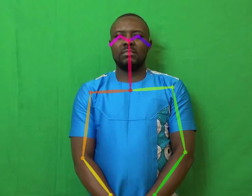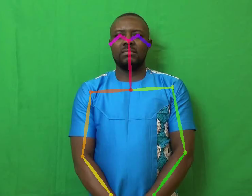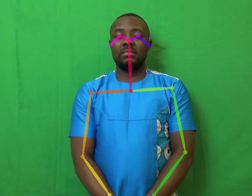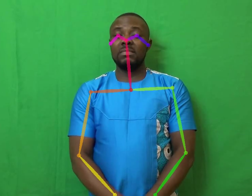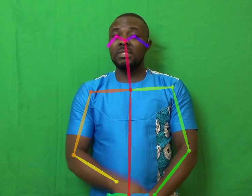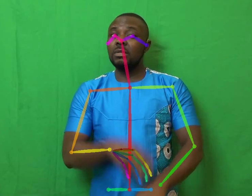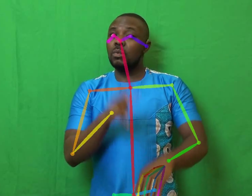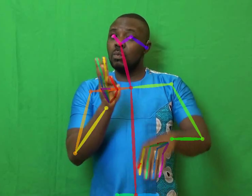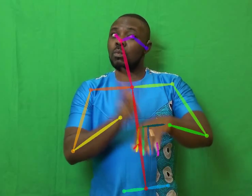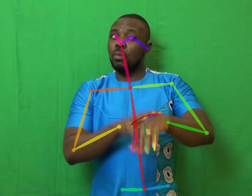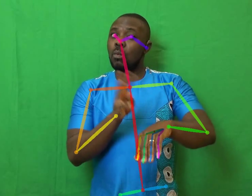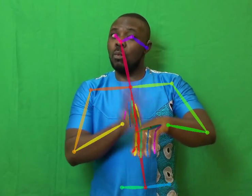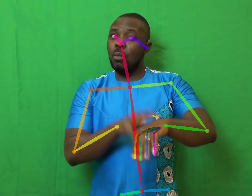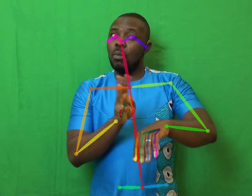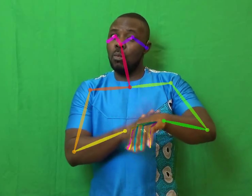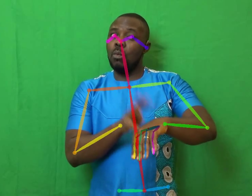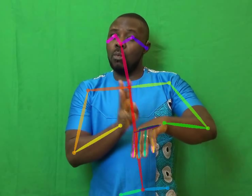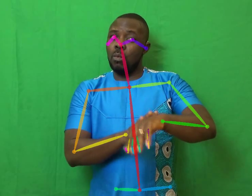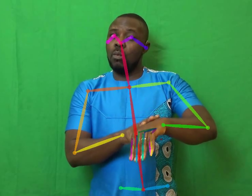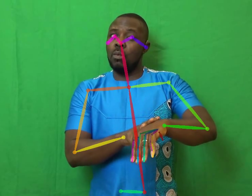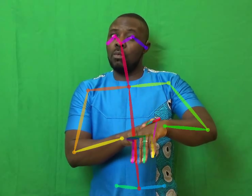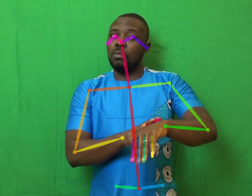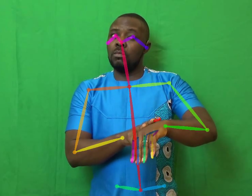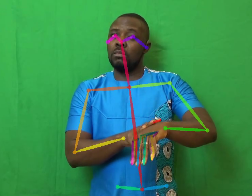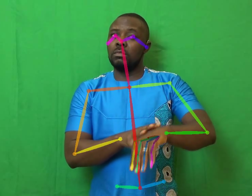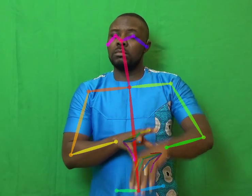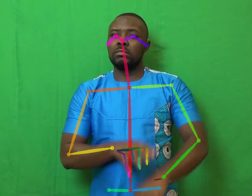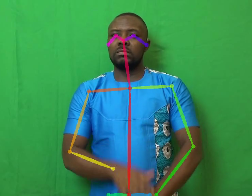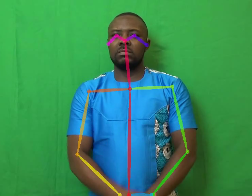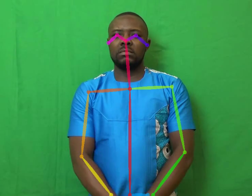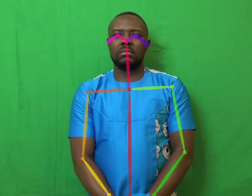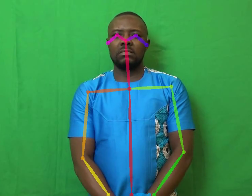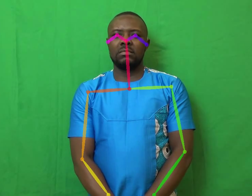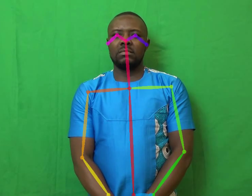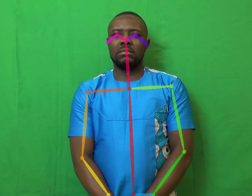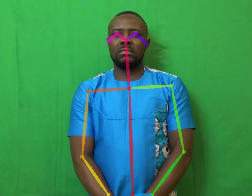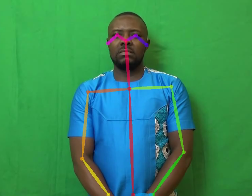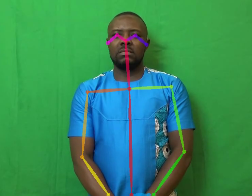warn